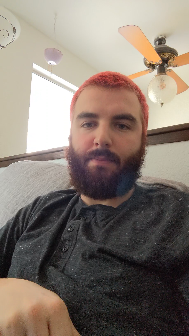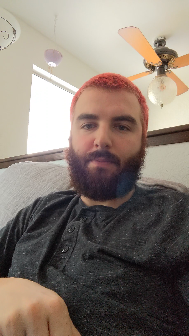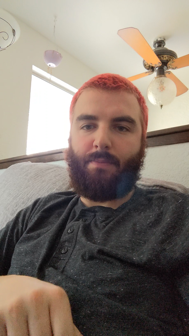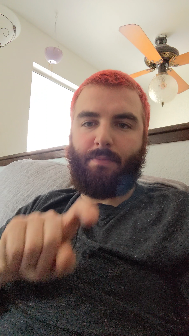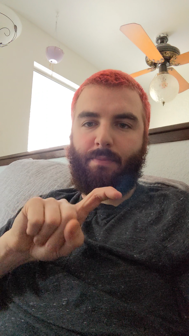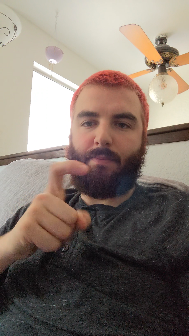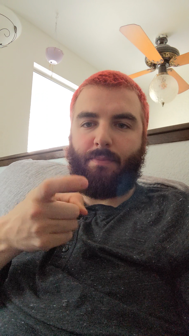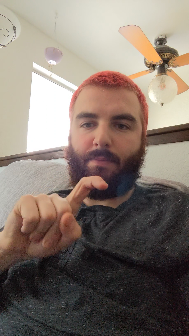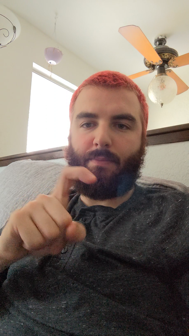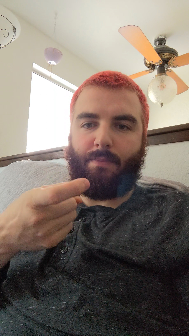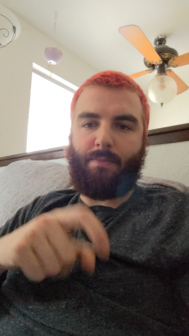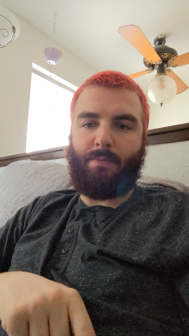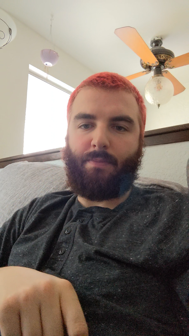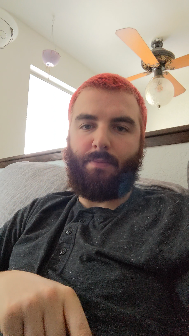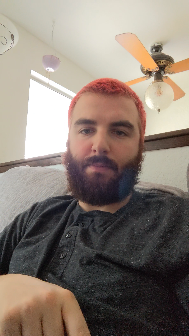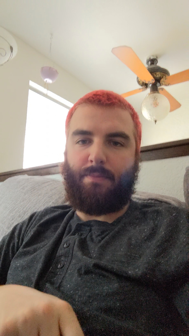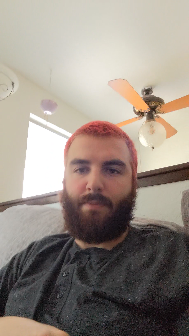friend